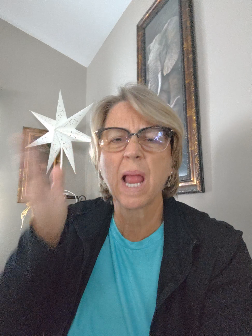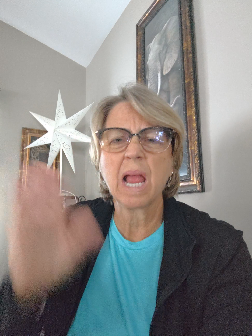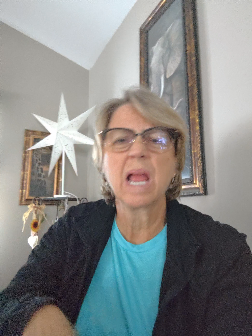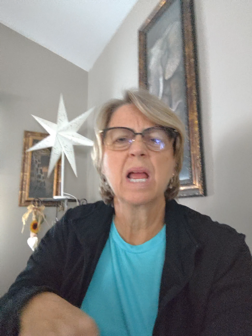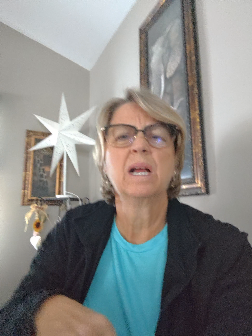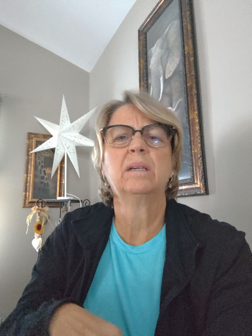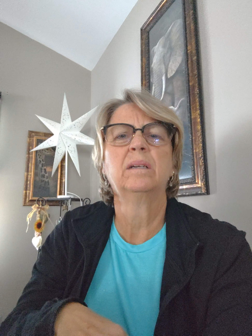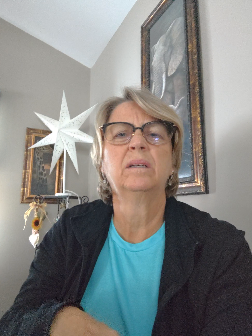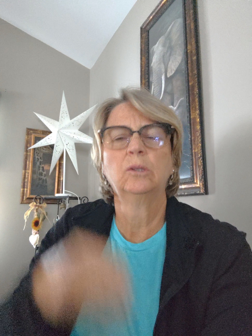bad